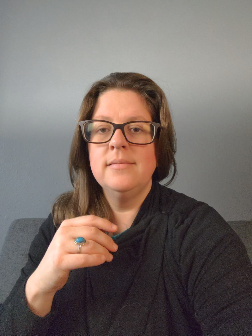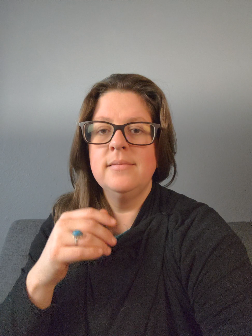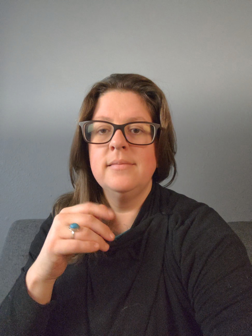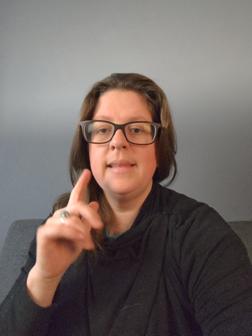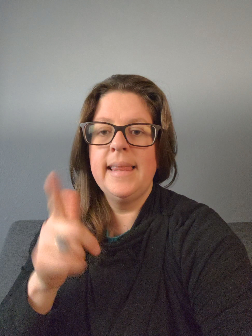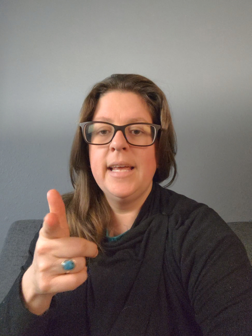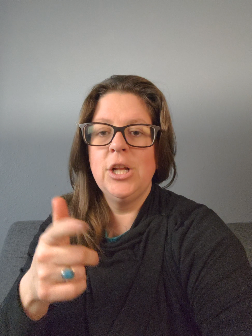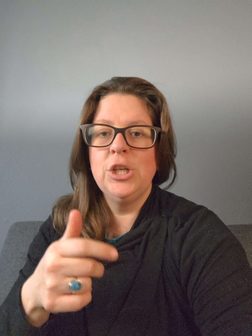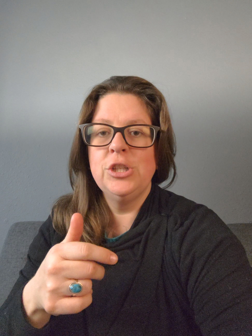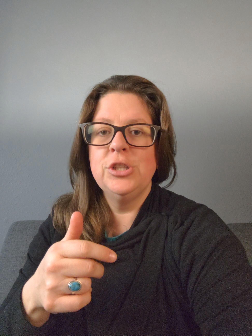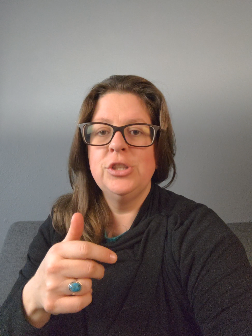later